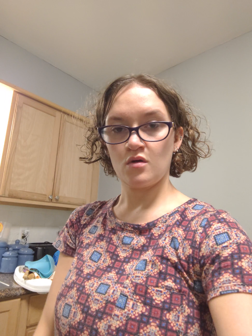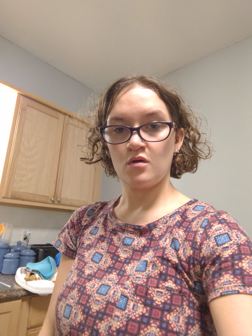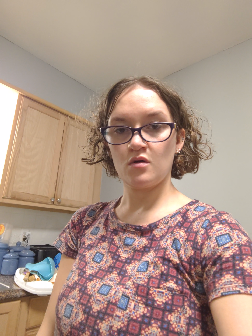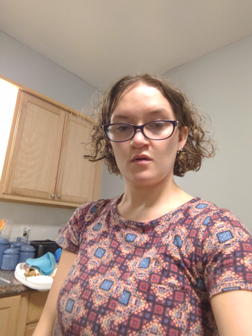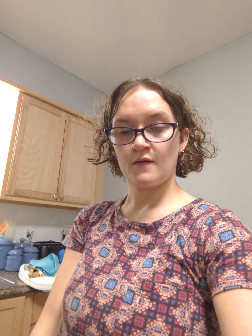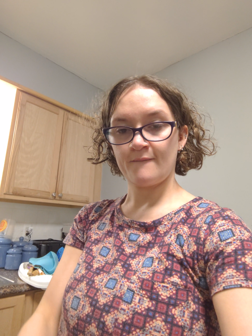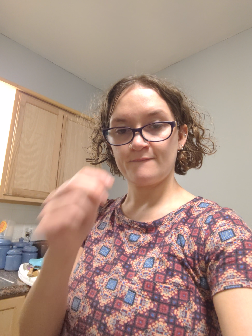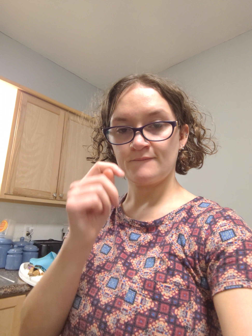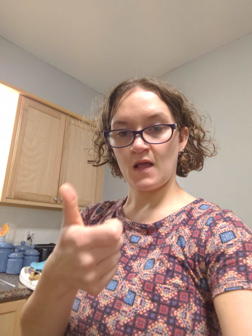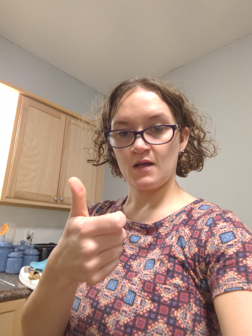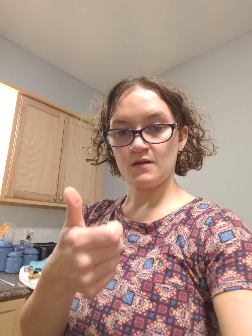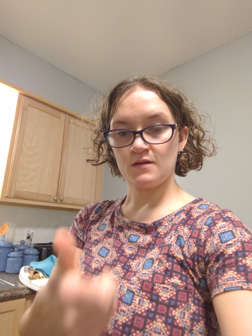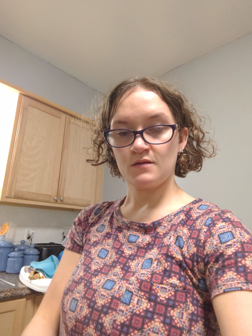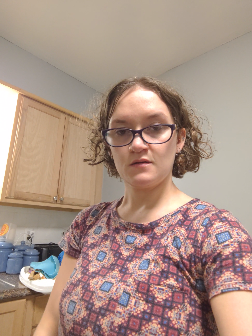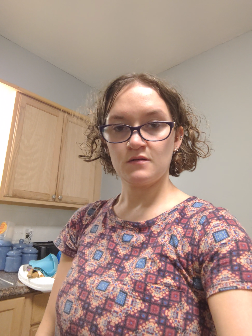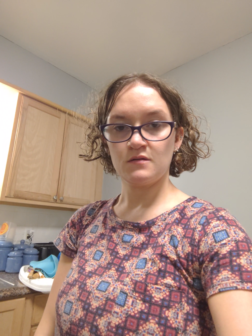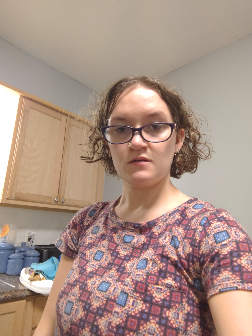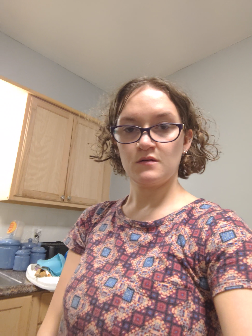fast